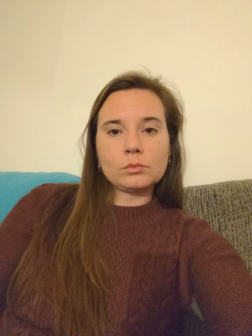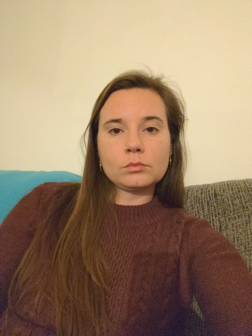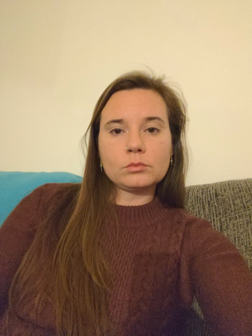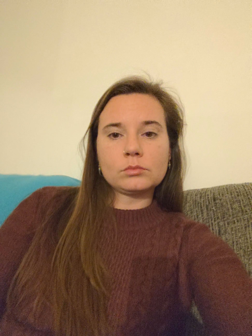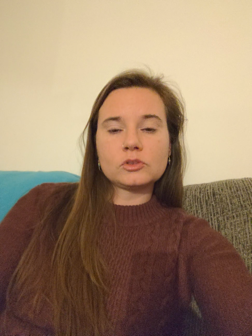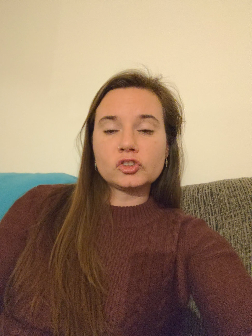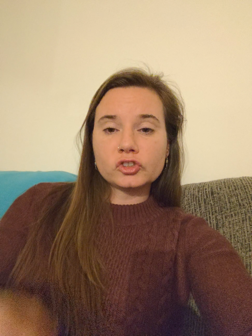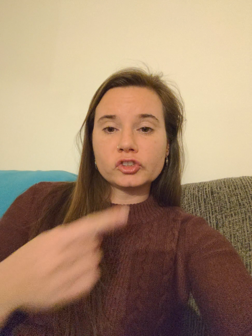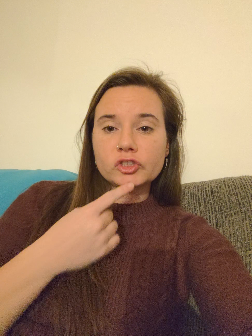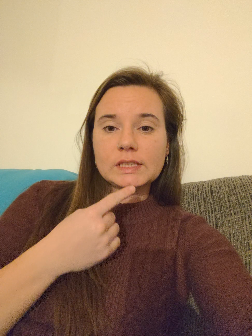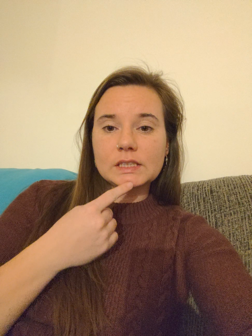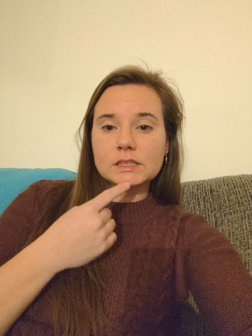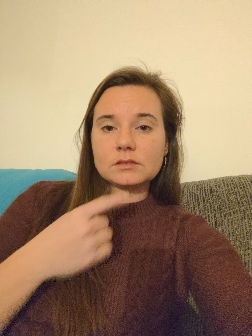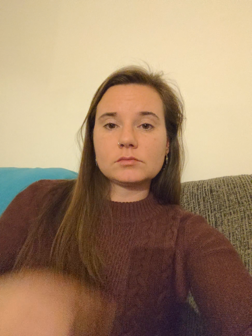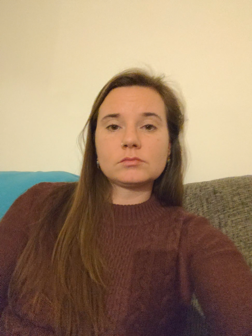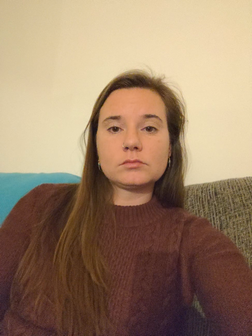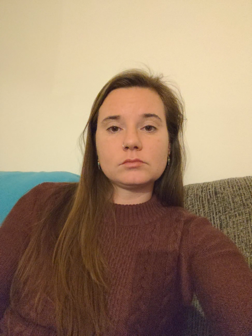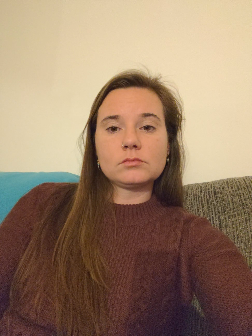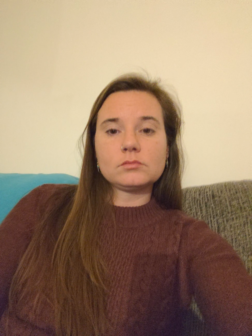chin